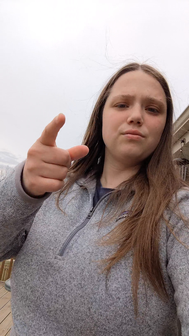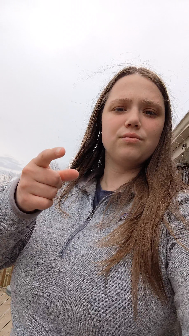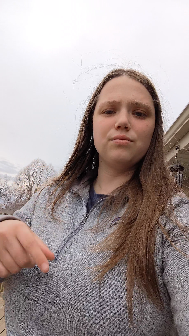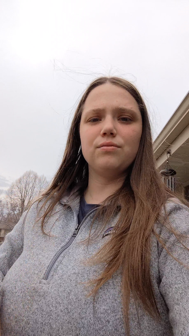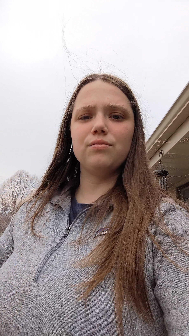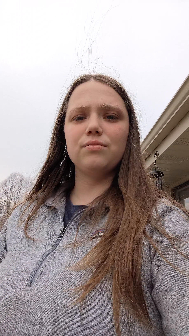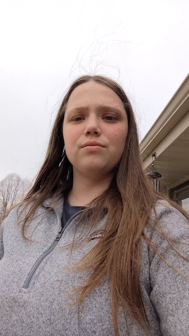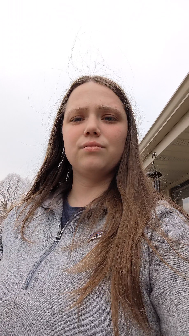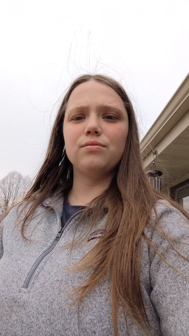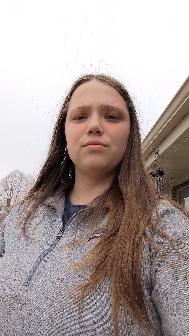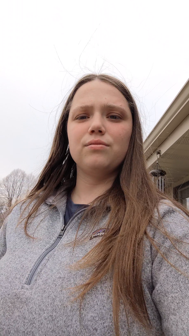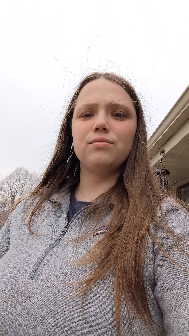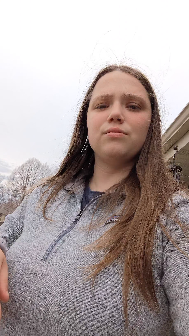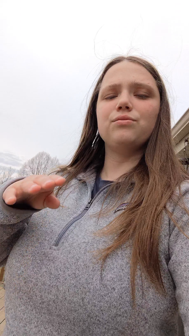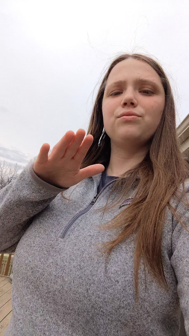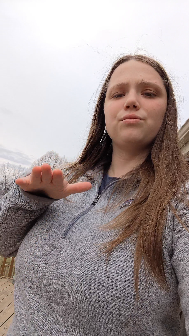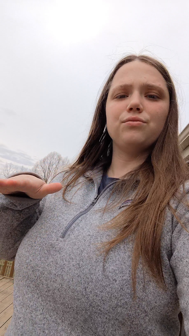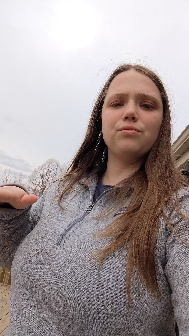children